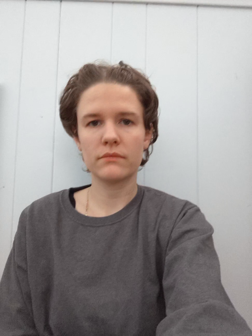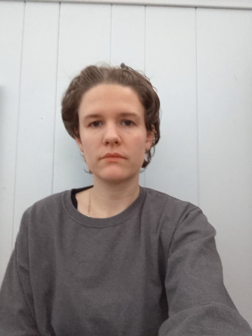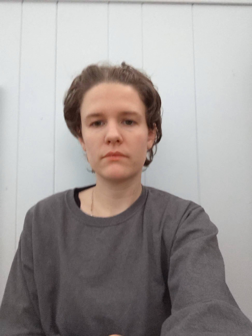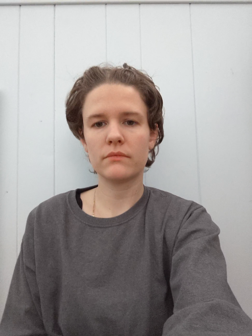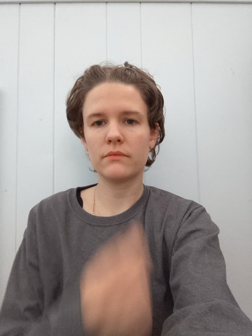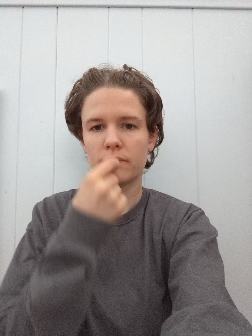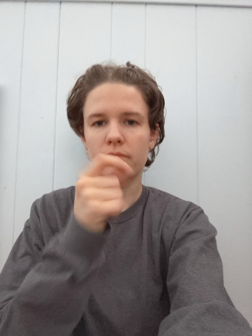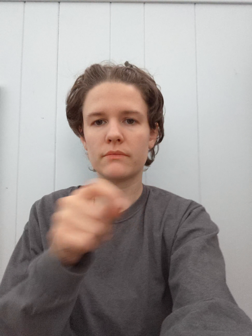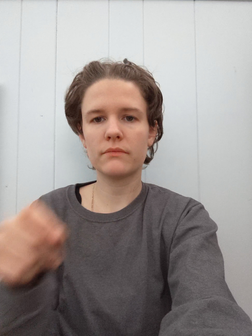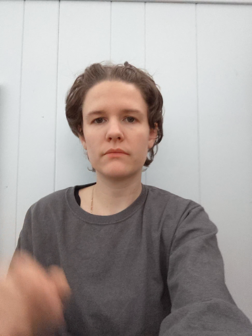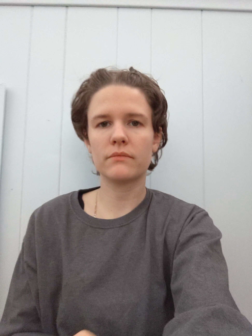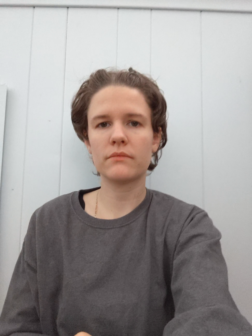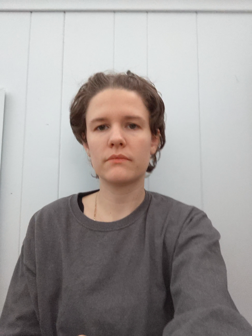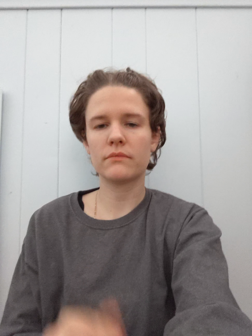pen